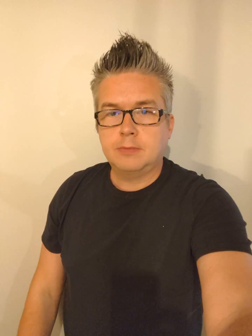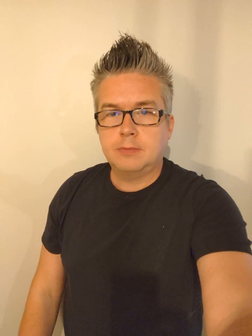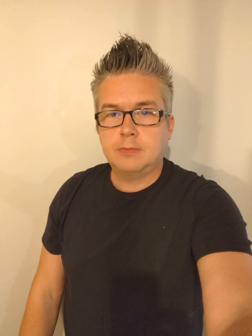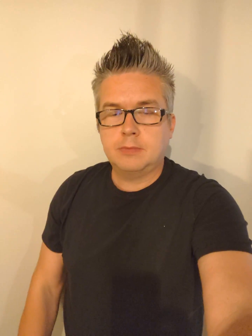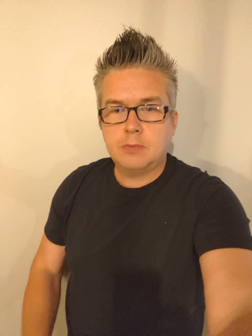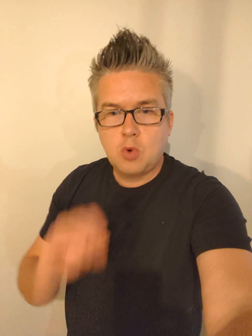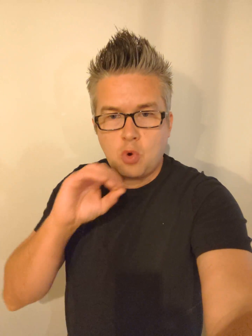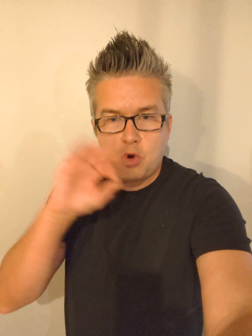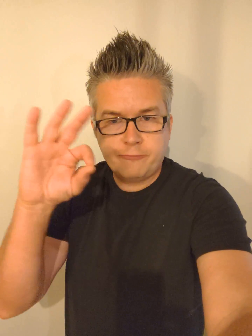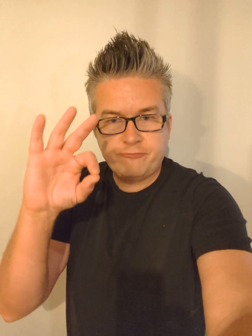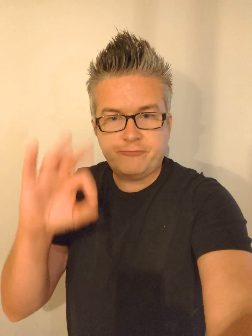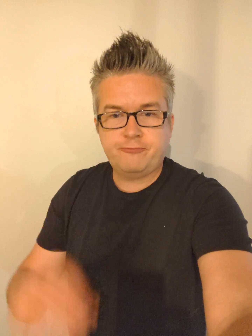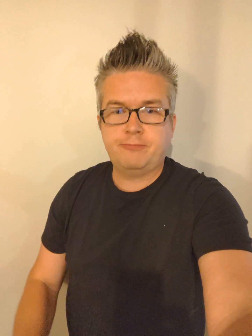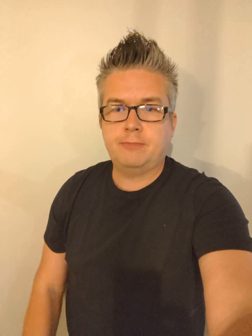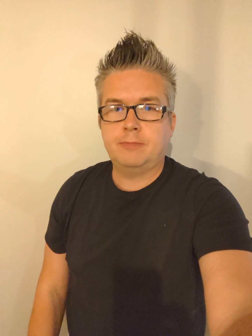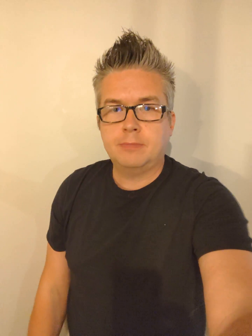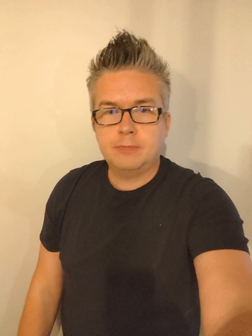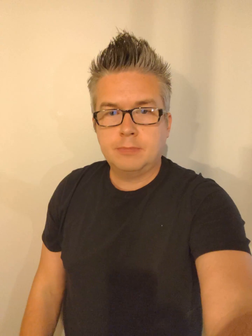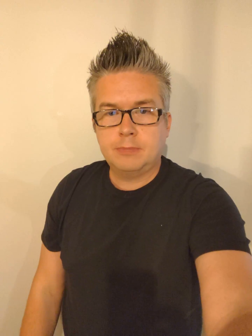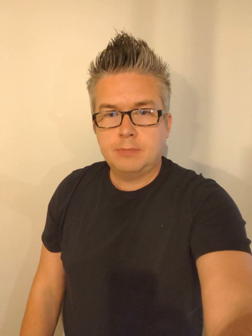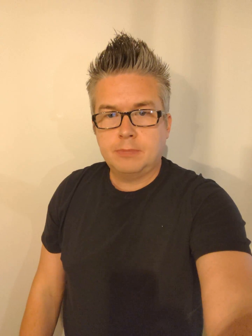off